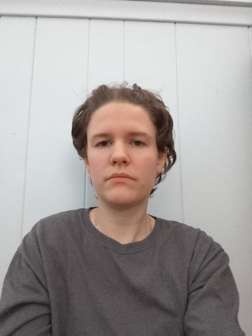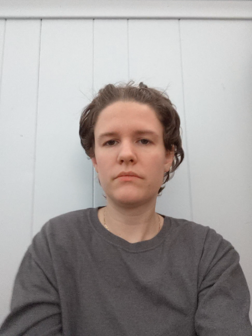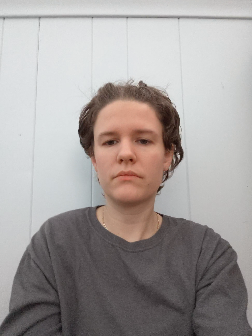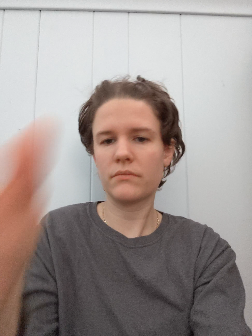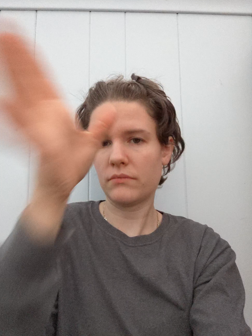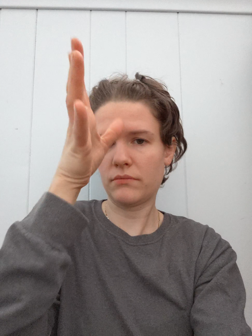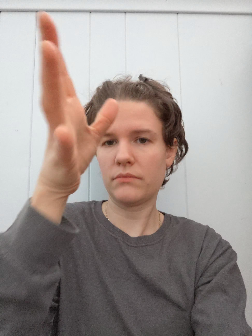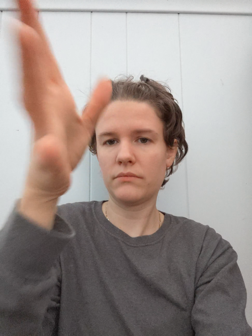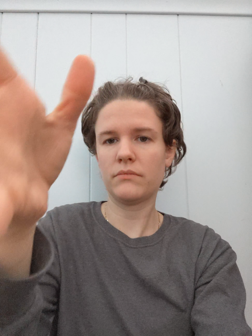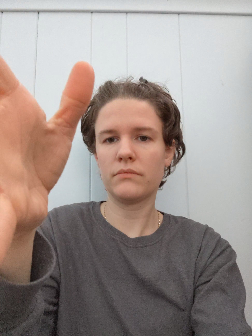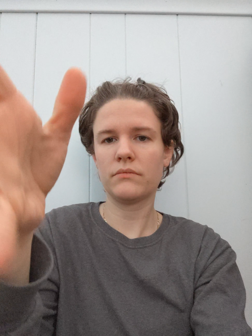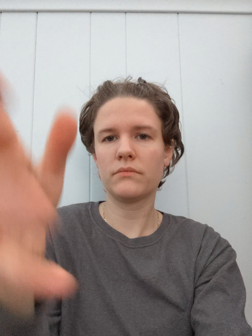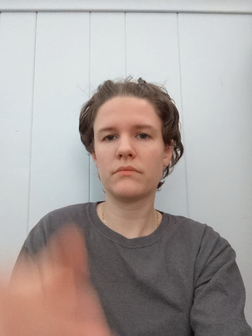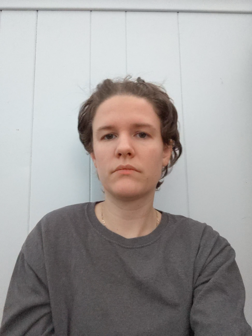grandpa